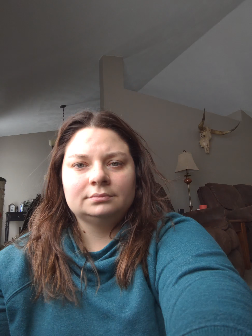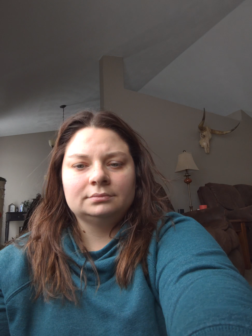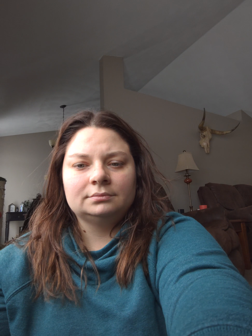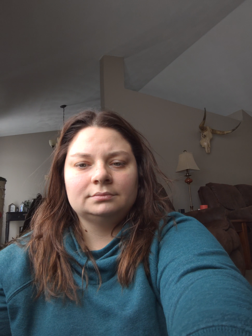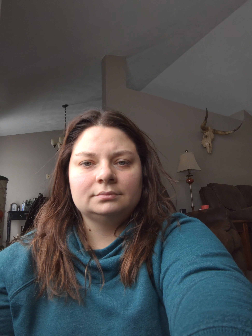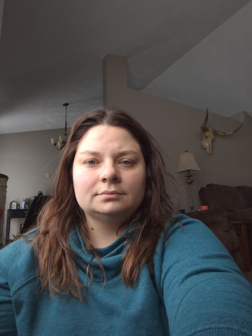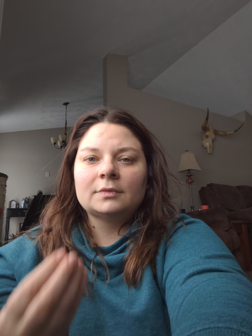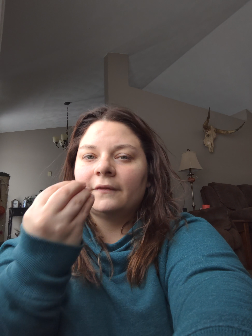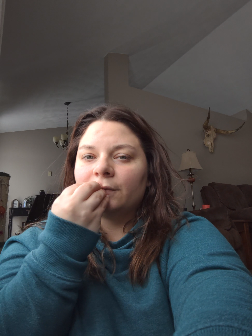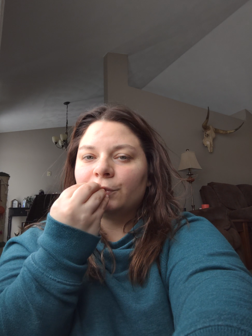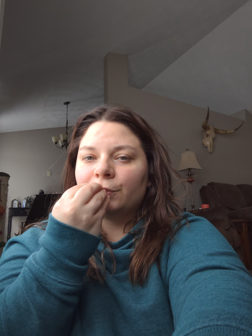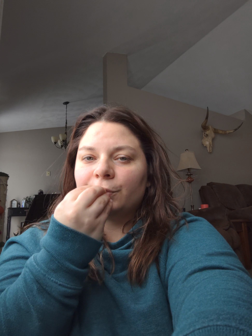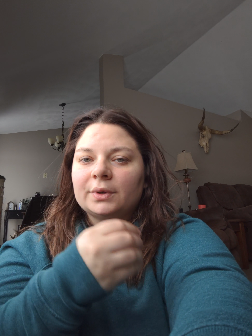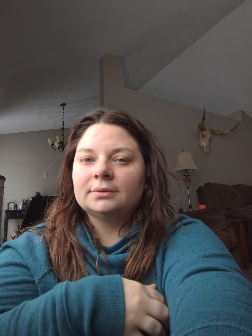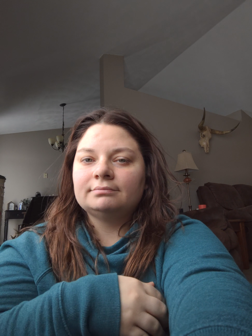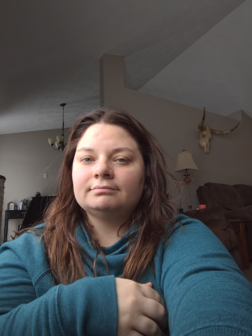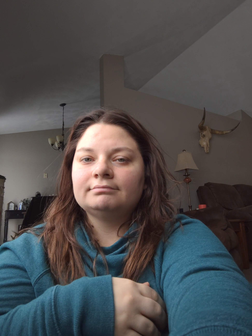food